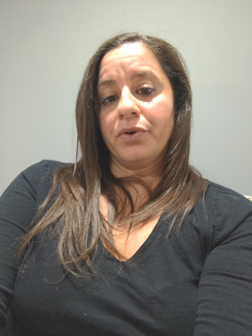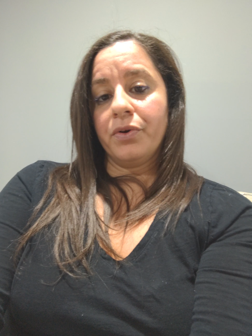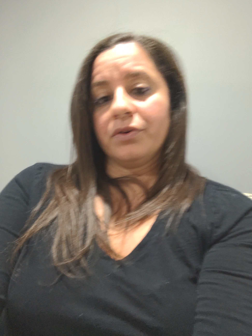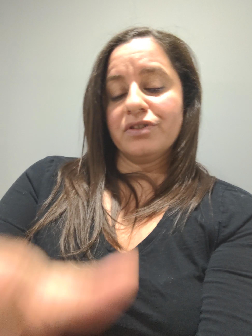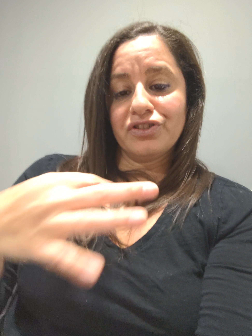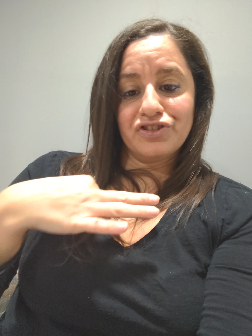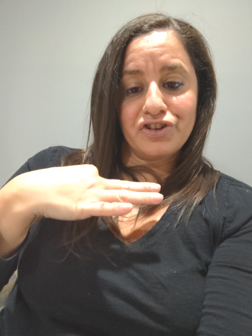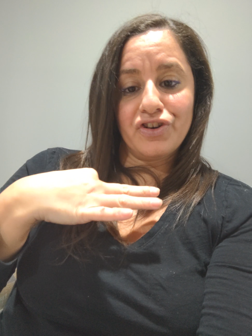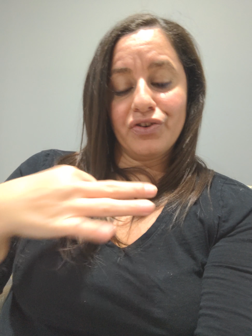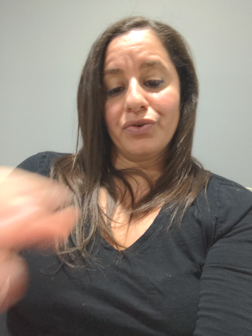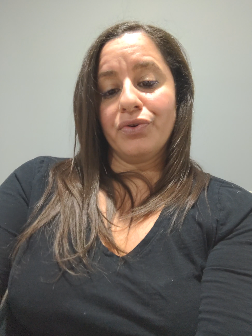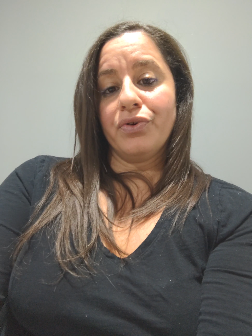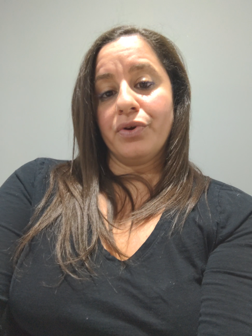shirt